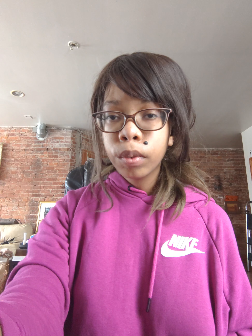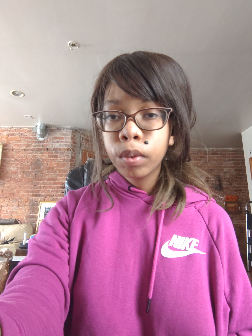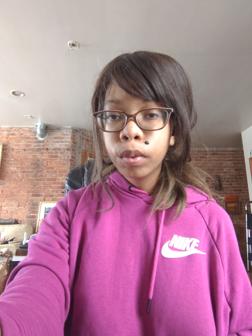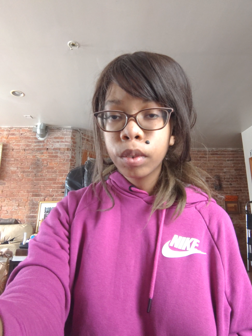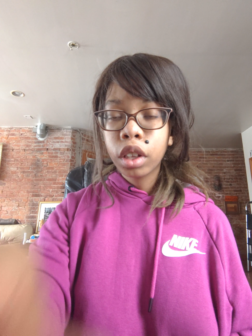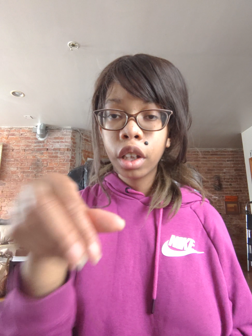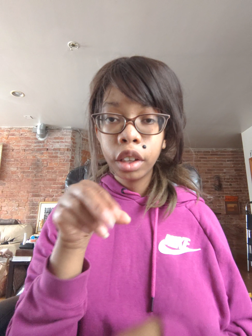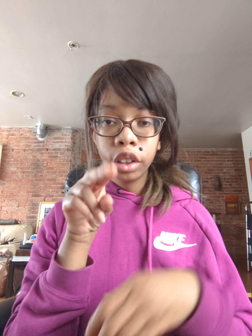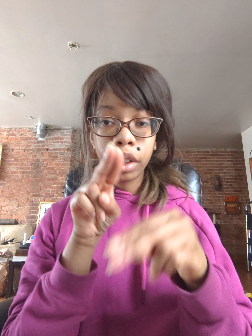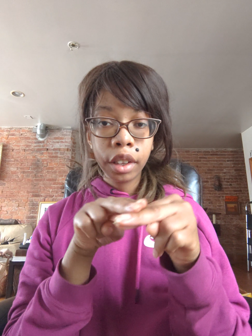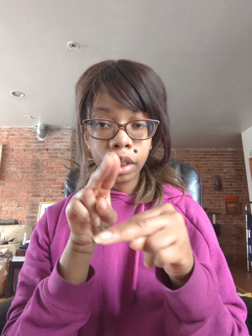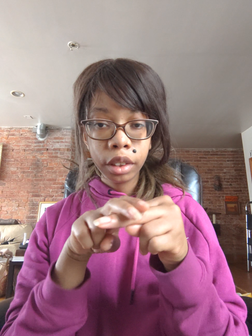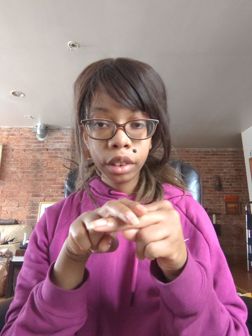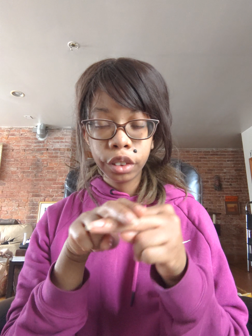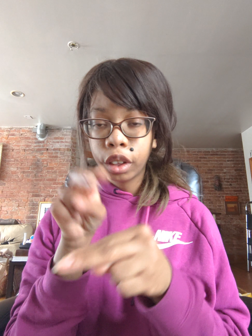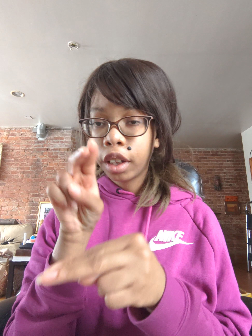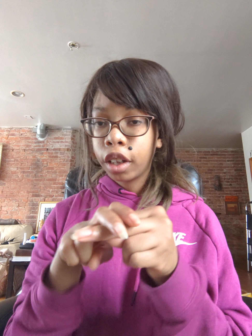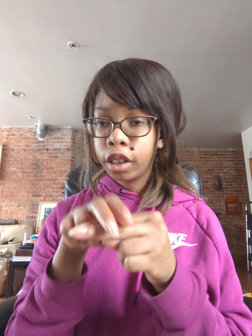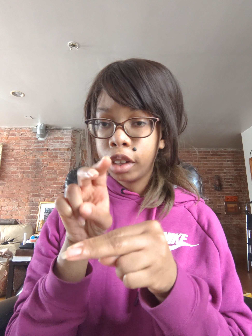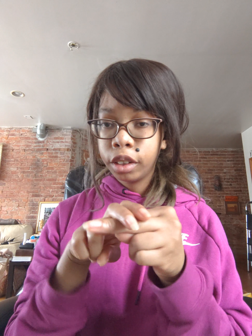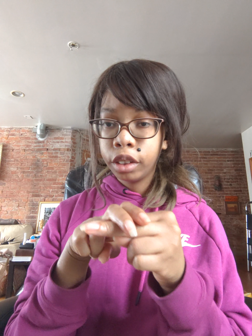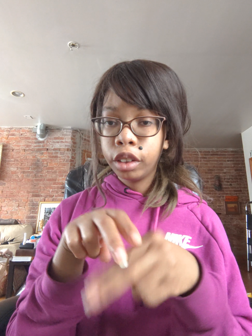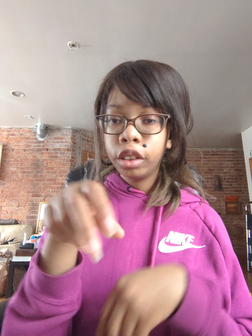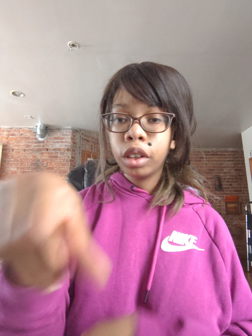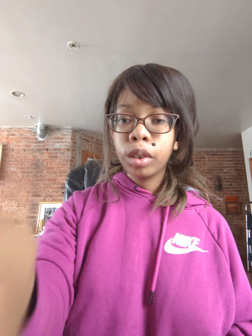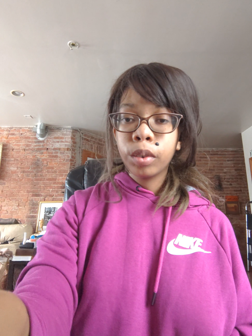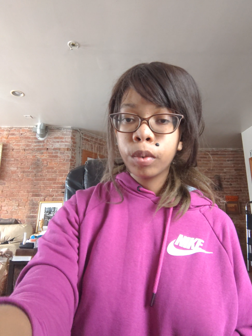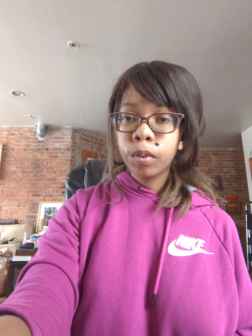chair